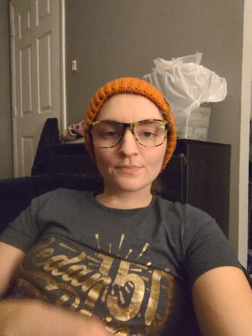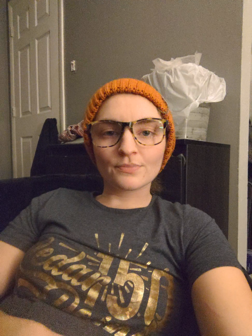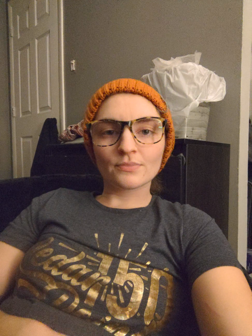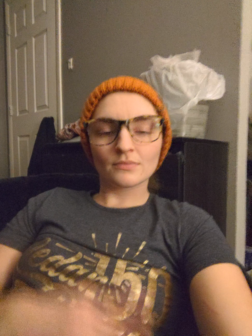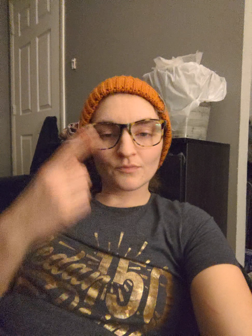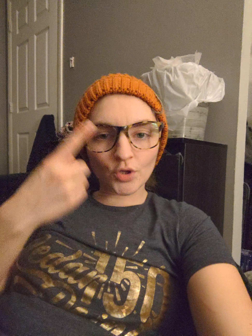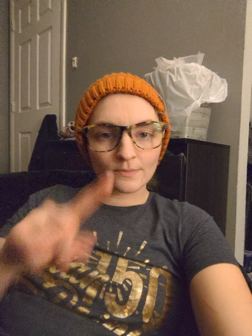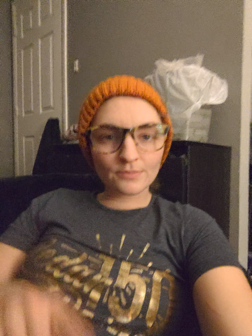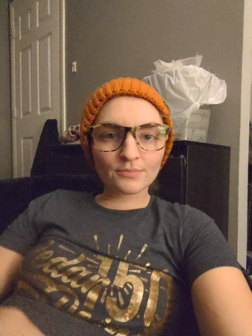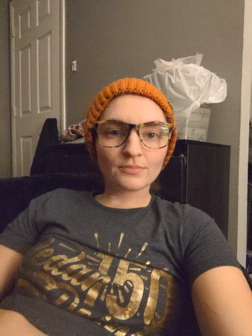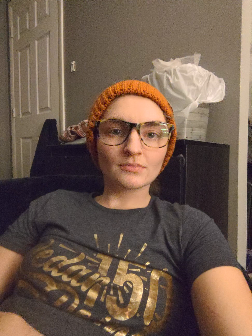for